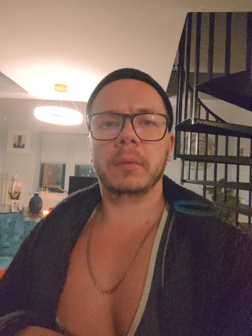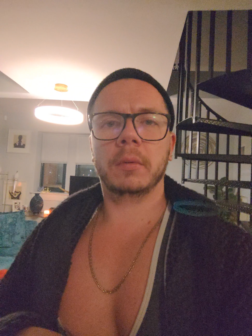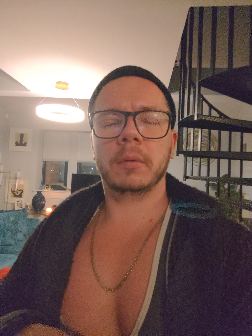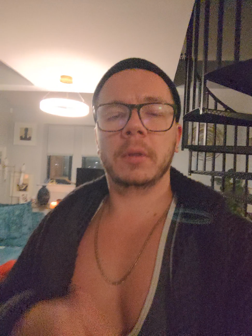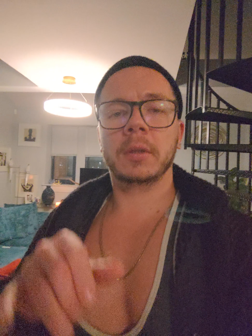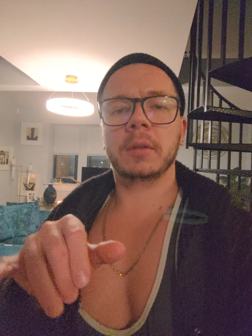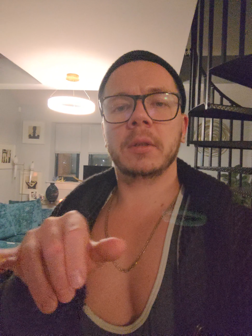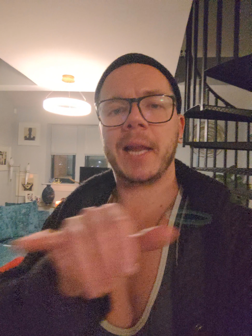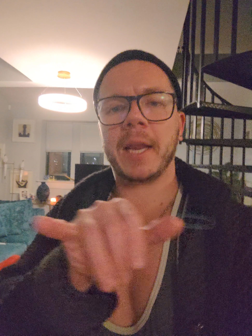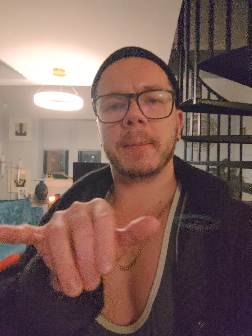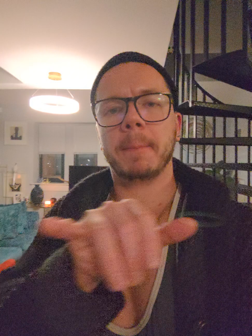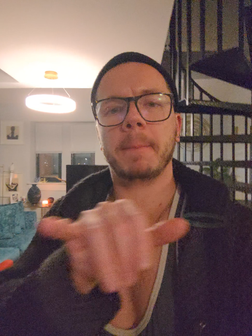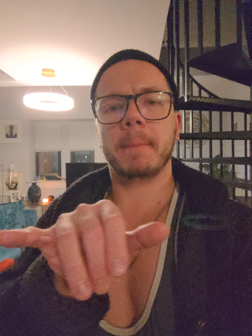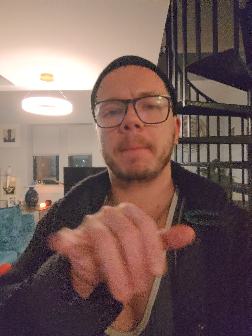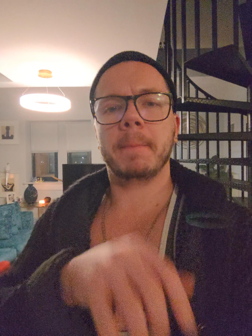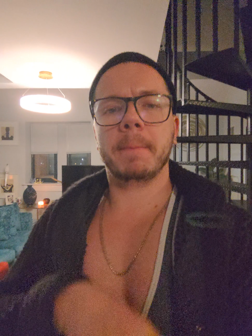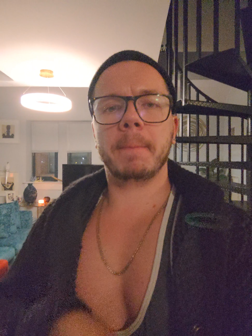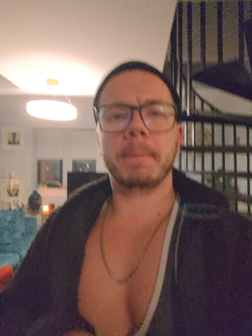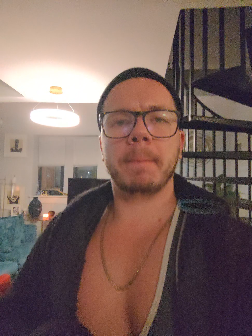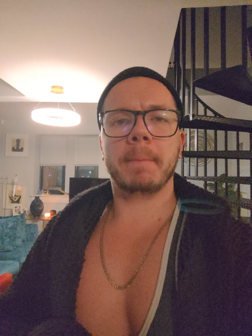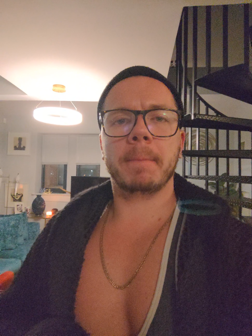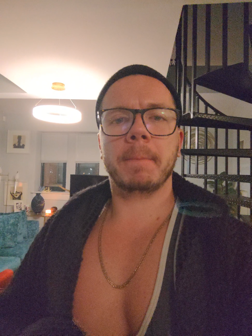same